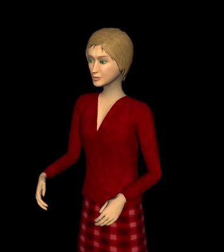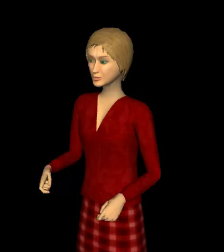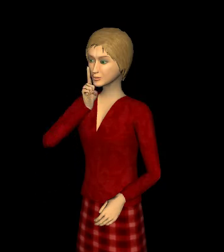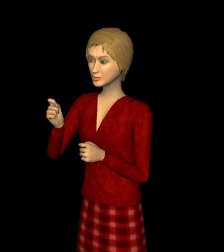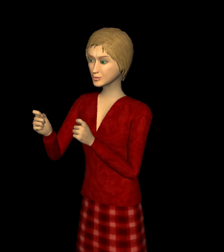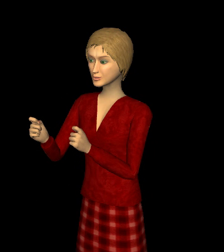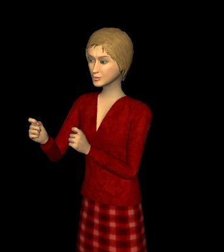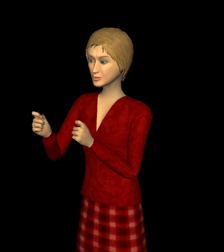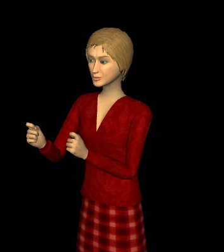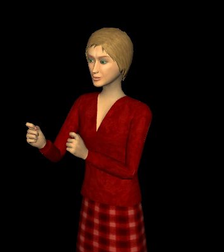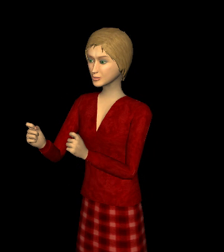ينتبه